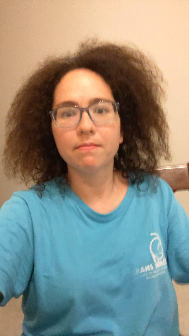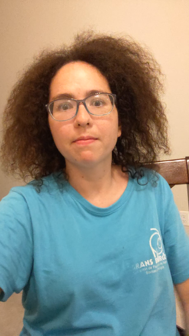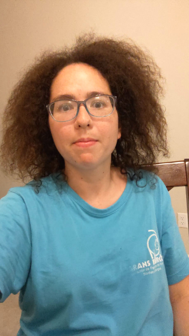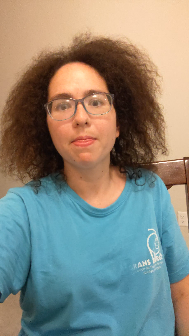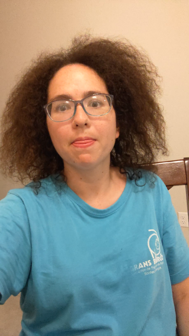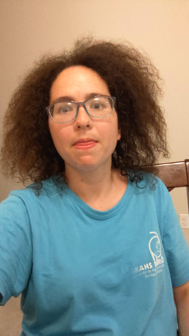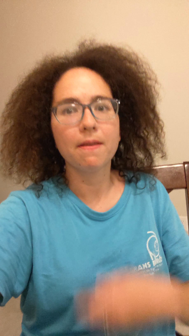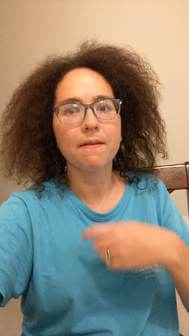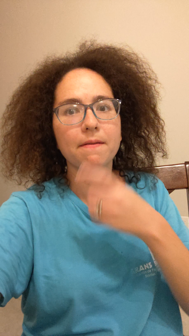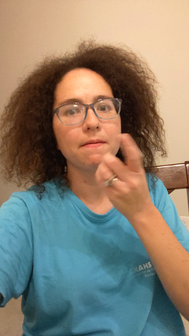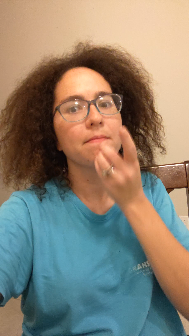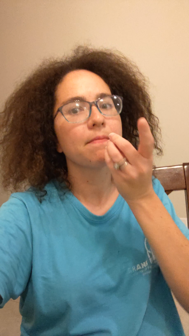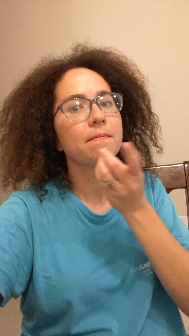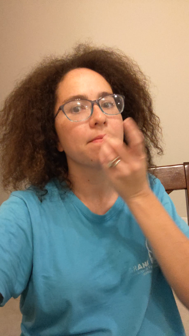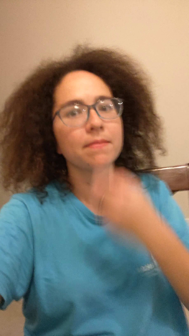dinner